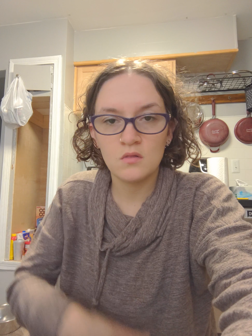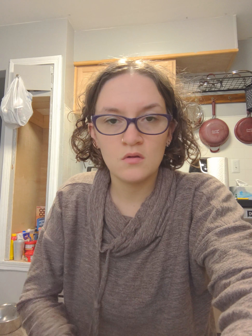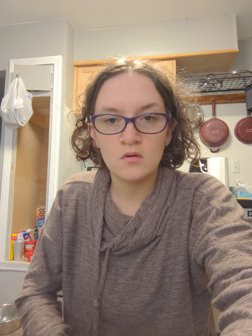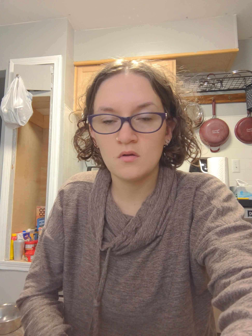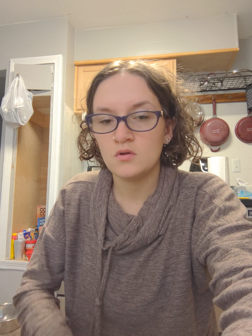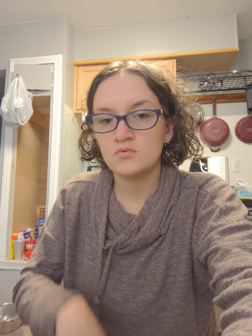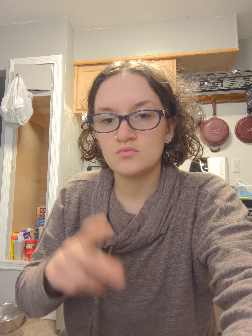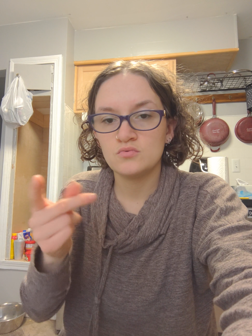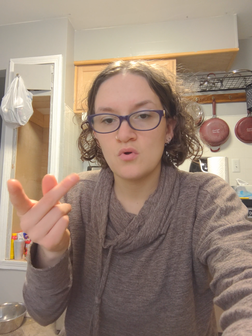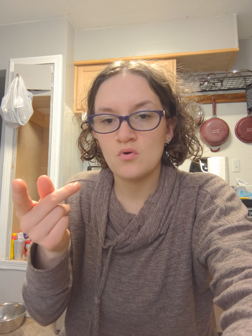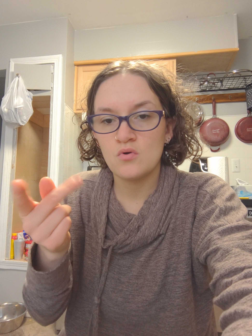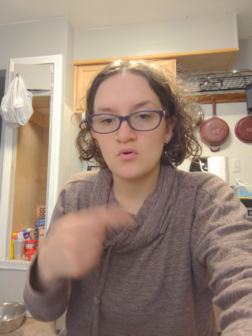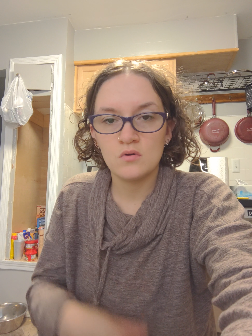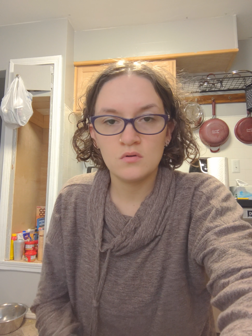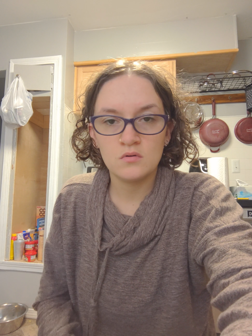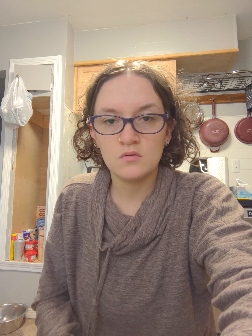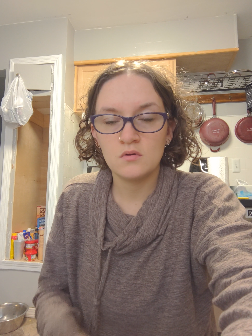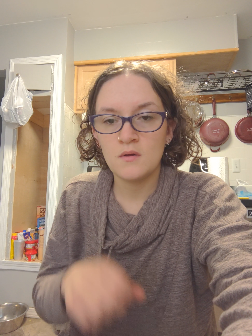dog